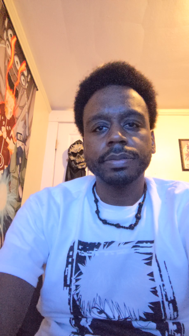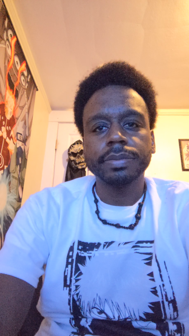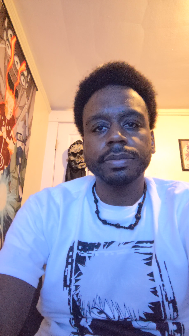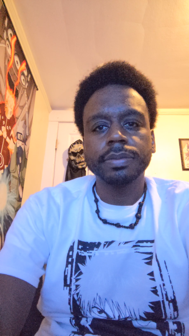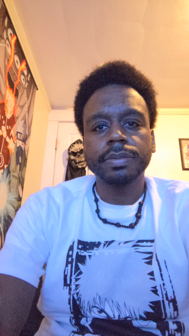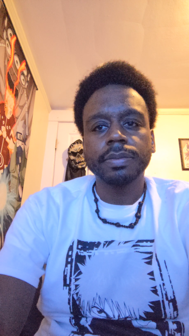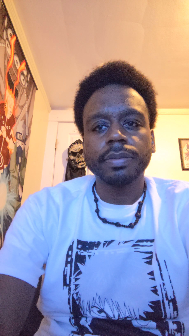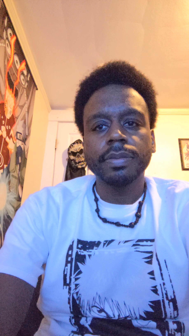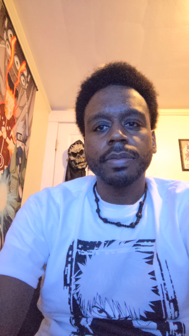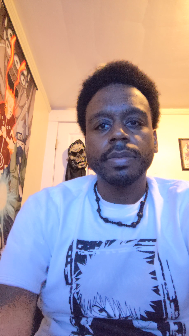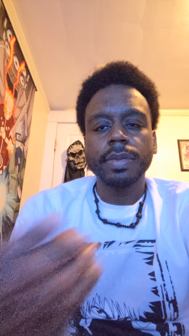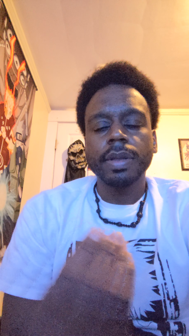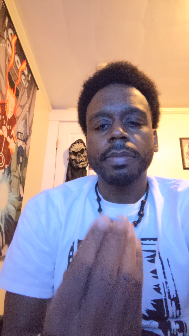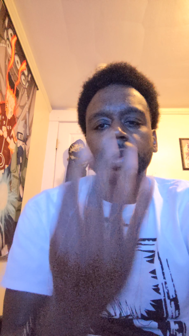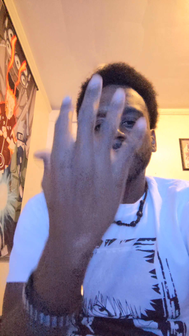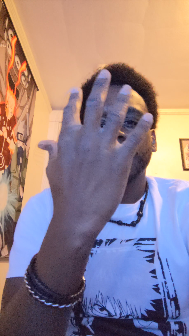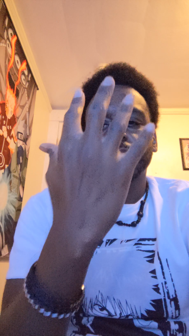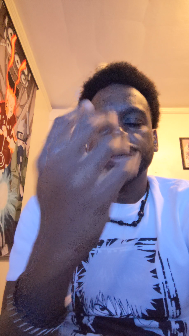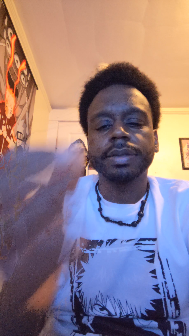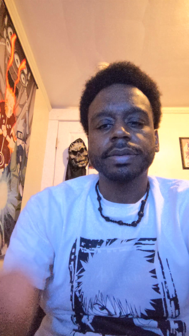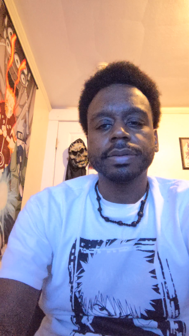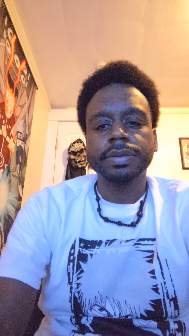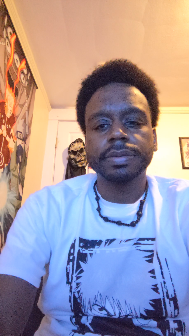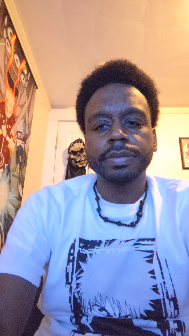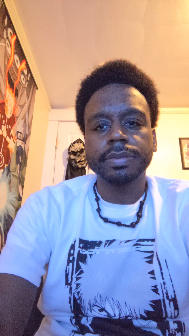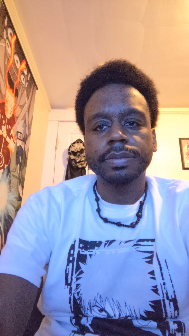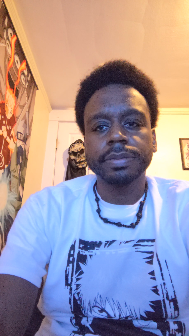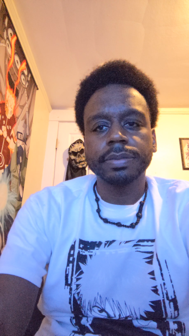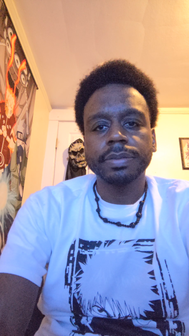plants